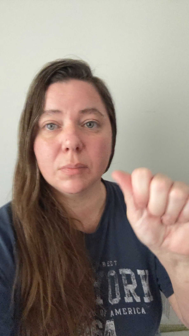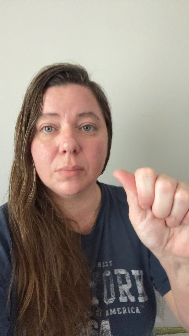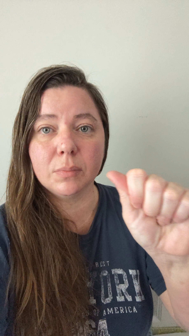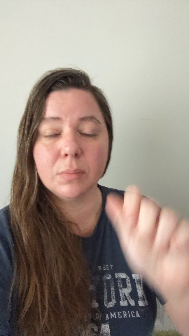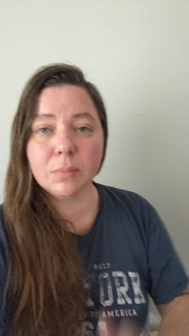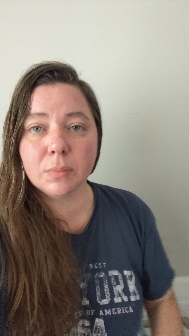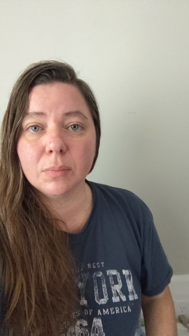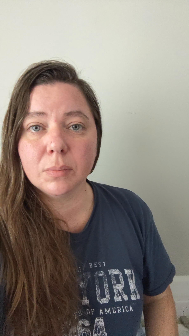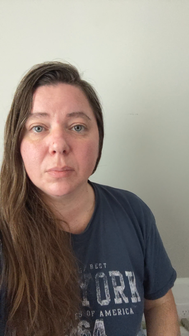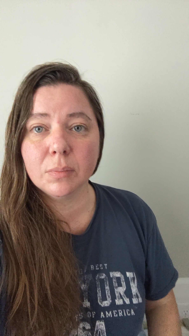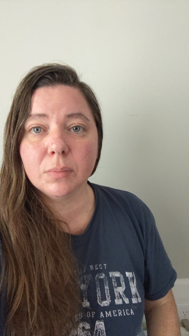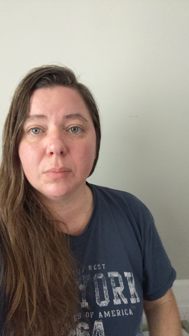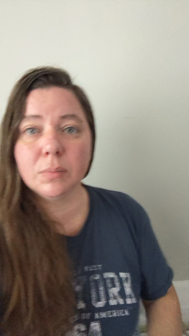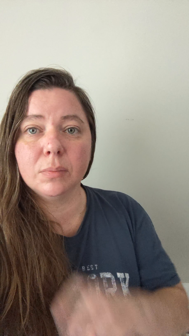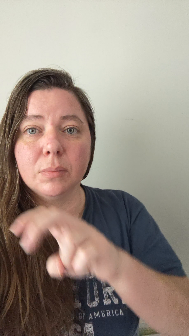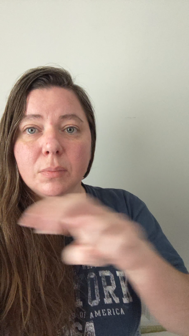bench